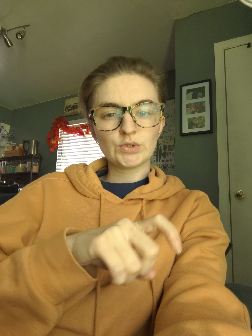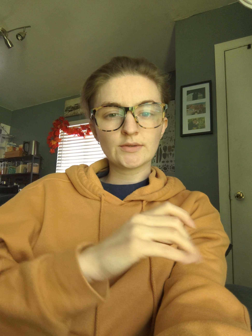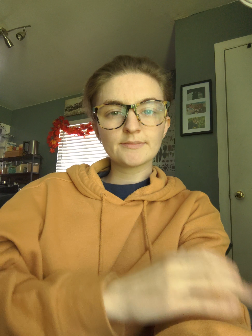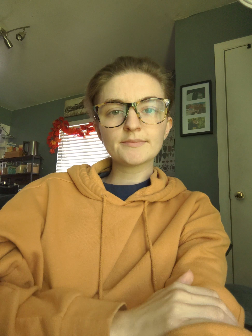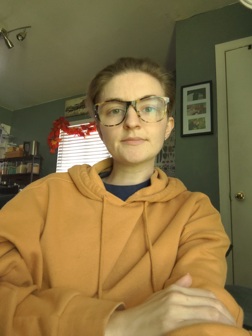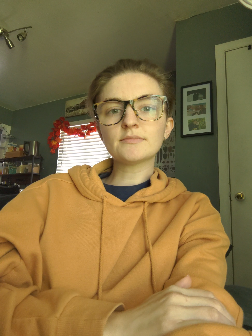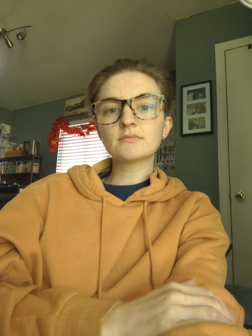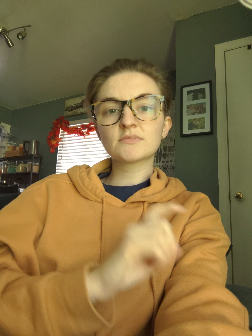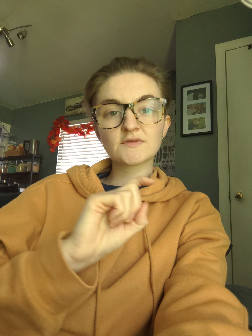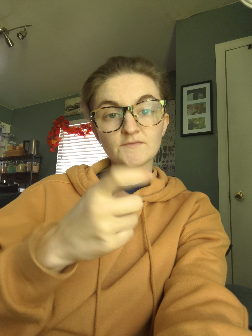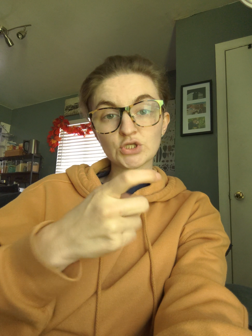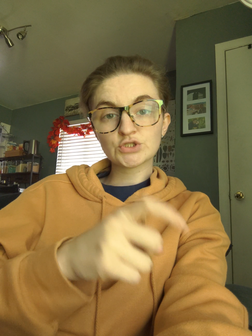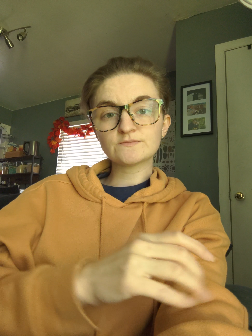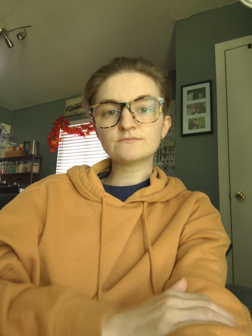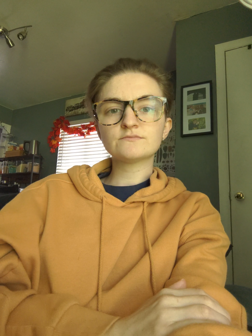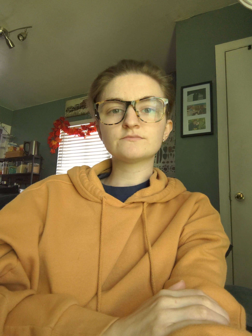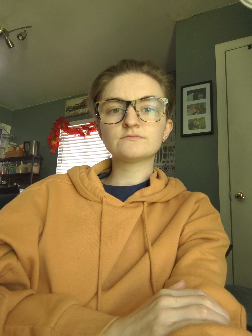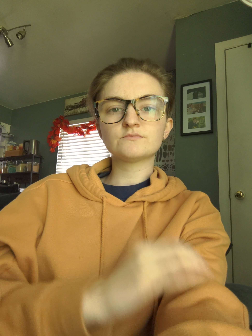friend